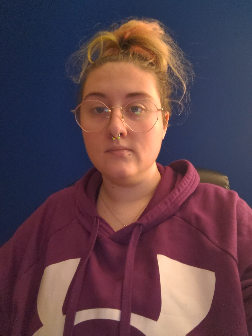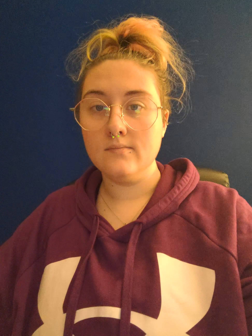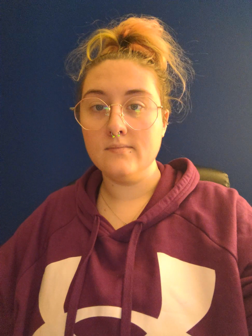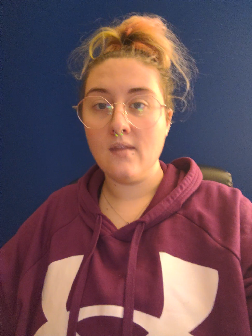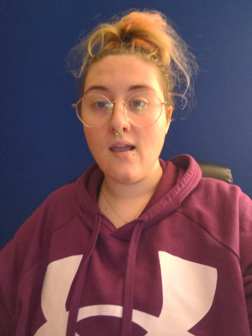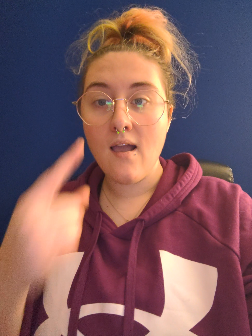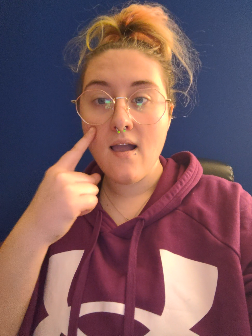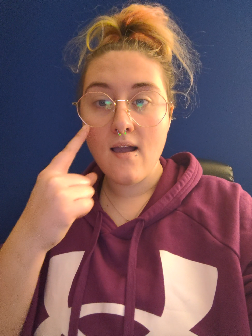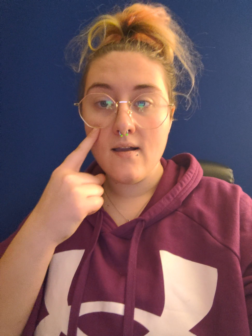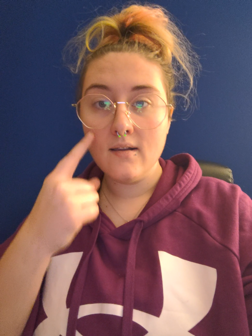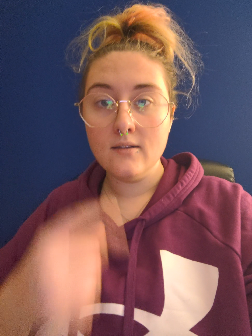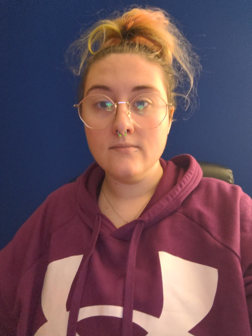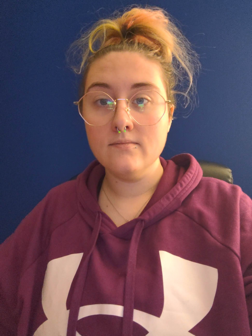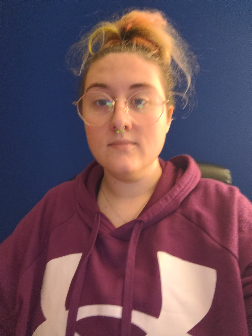eye